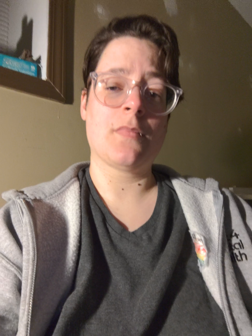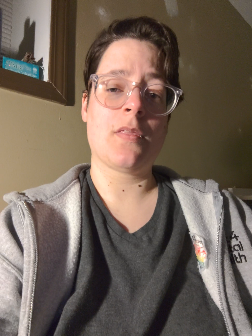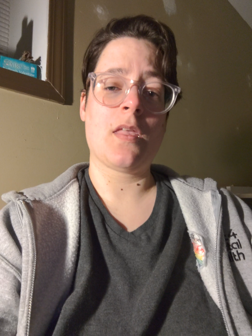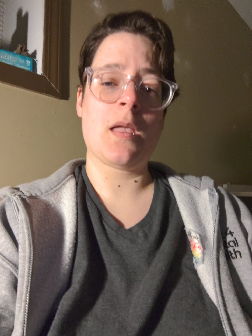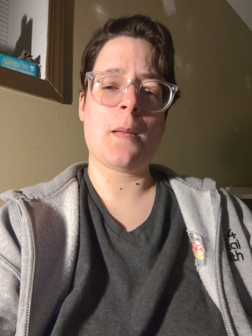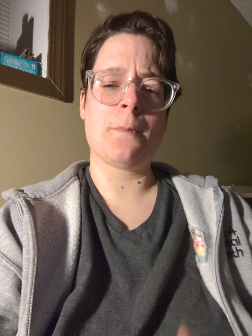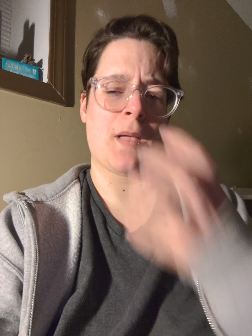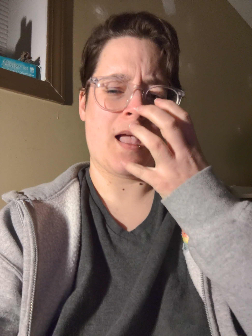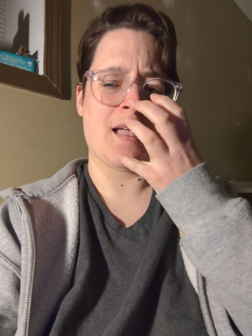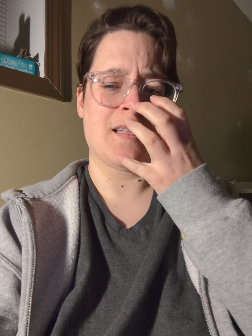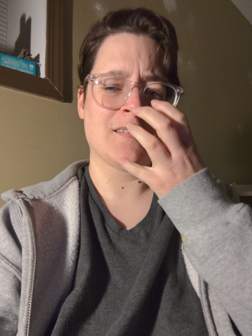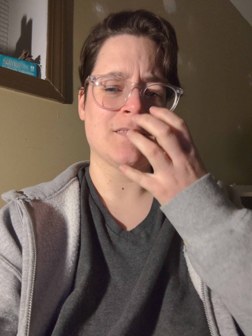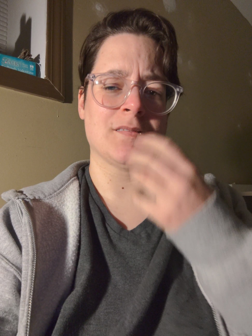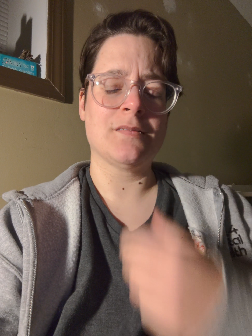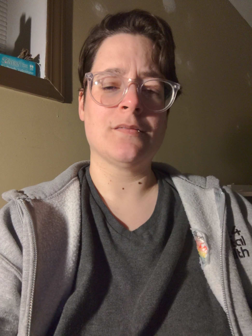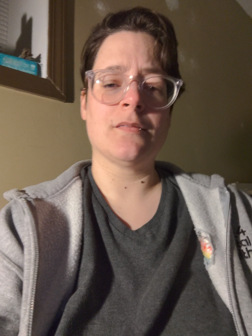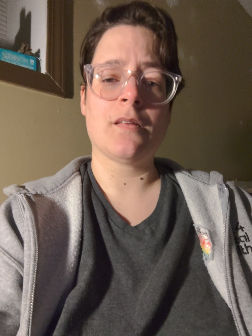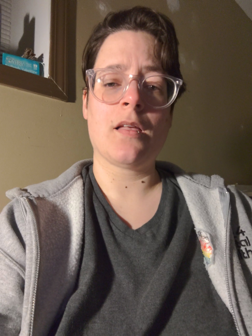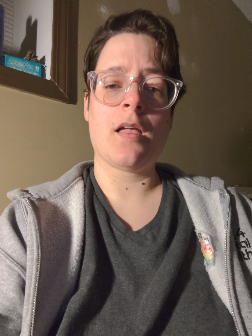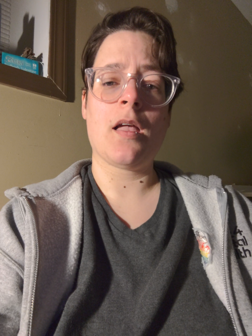mad